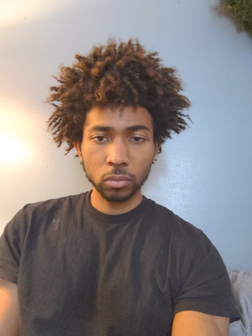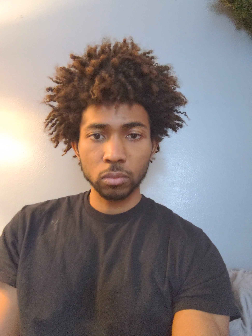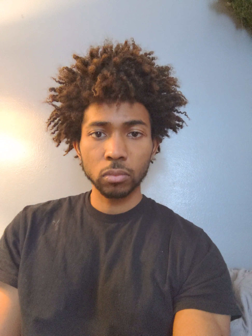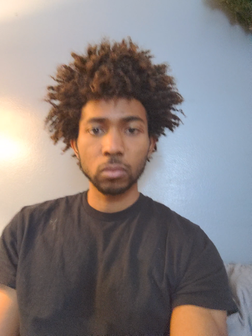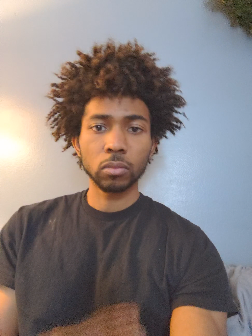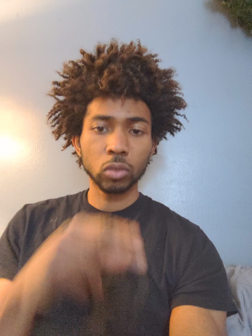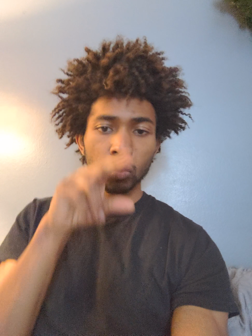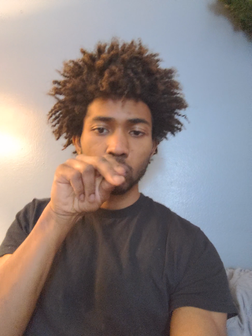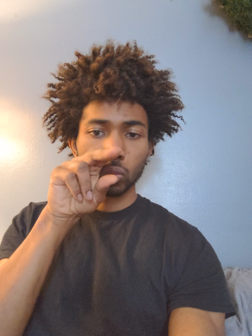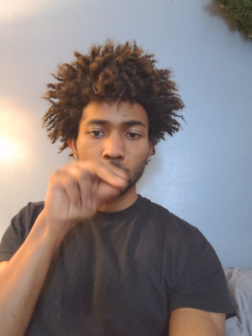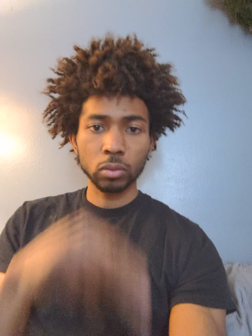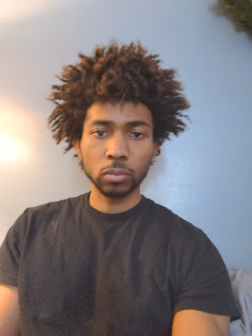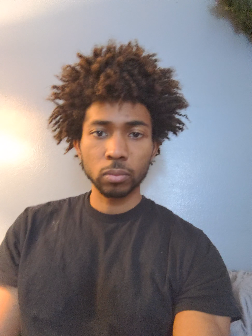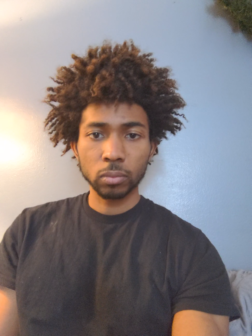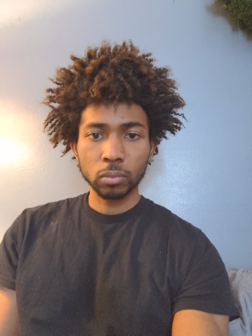duck